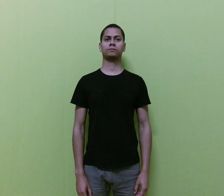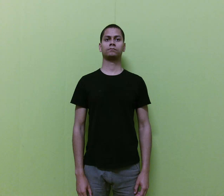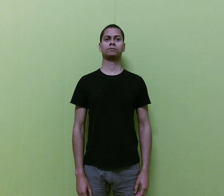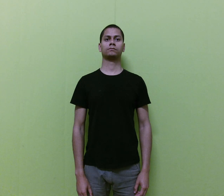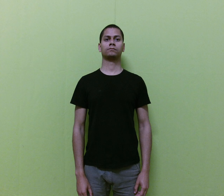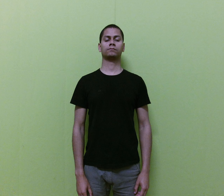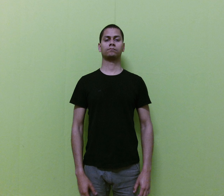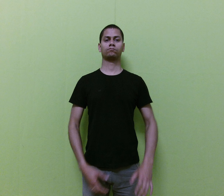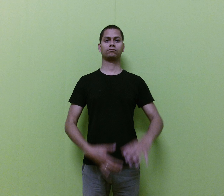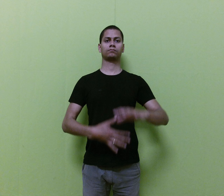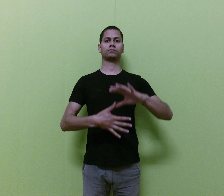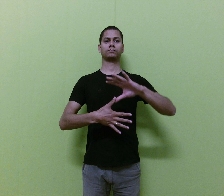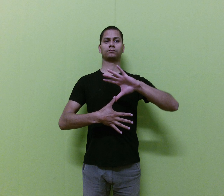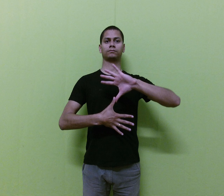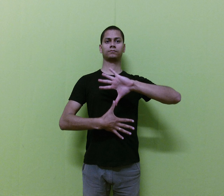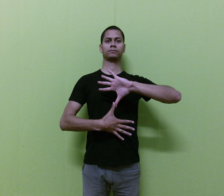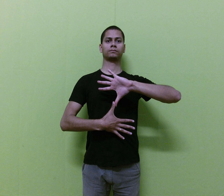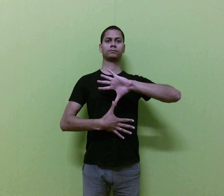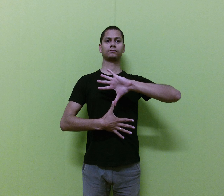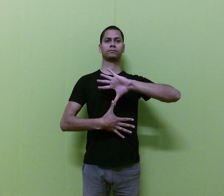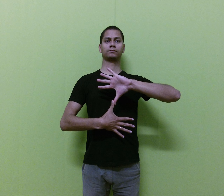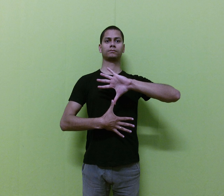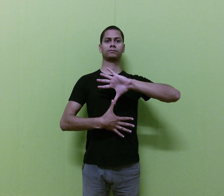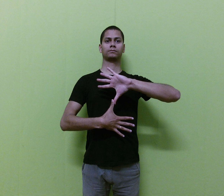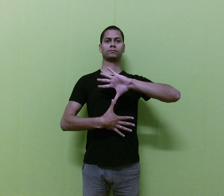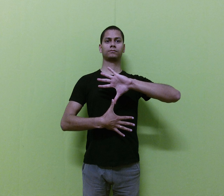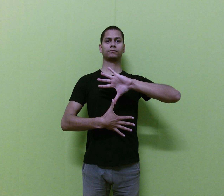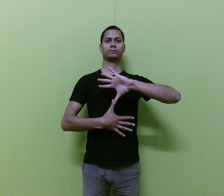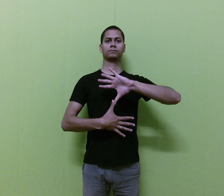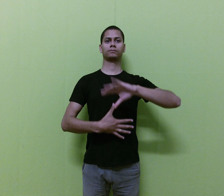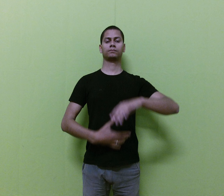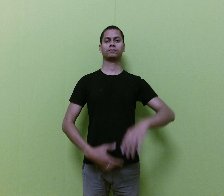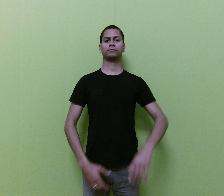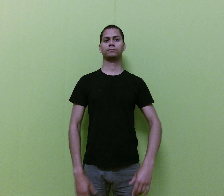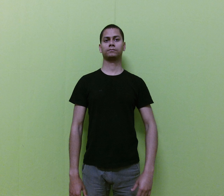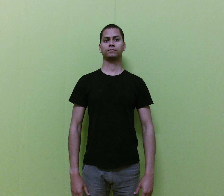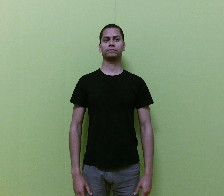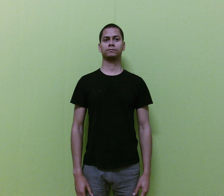América